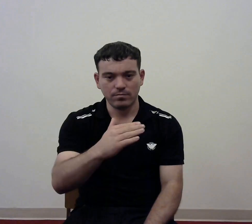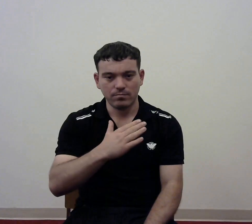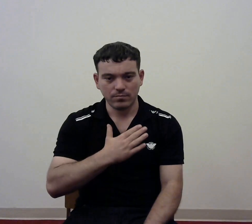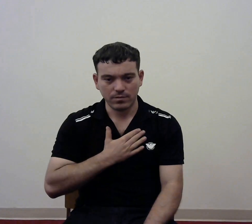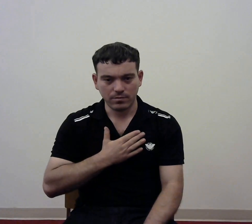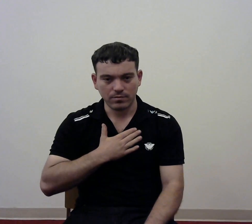mən